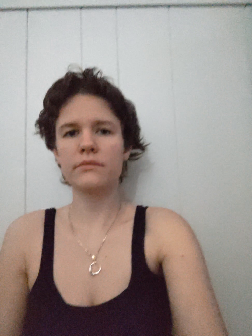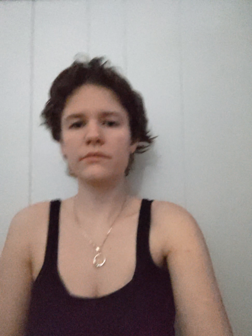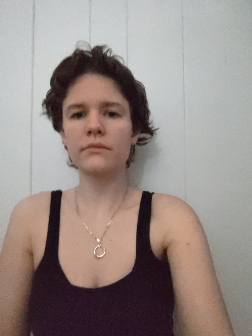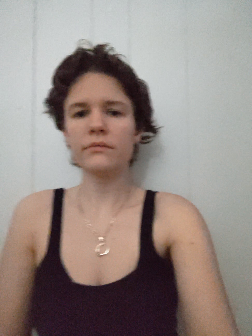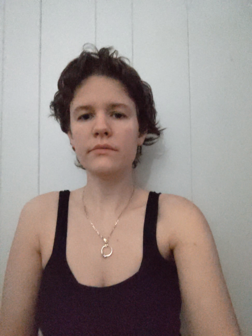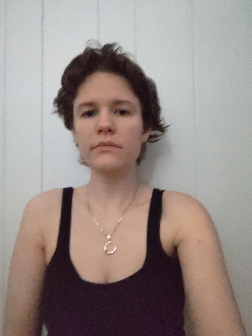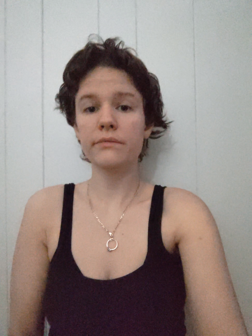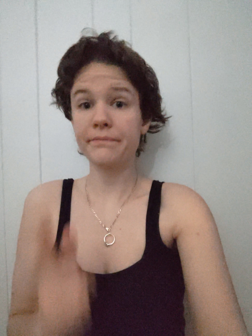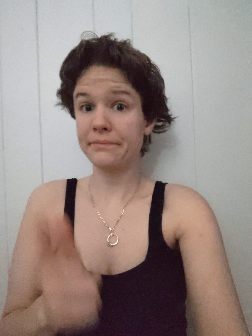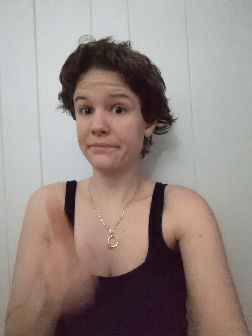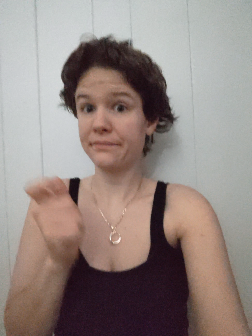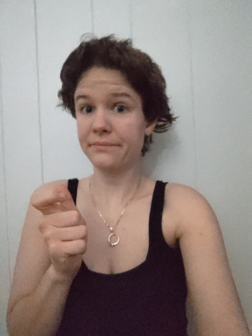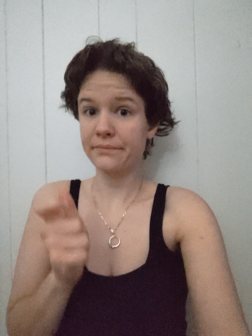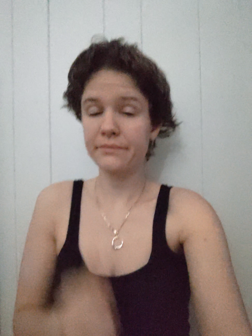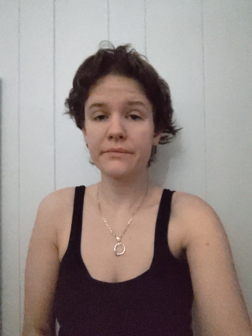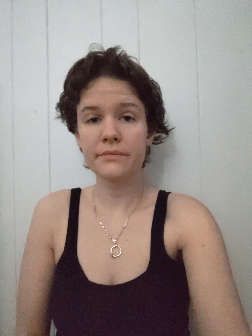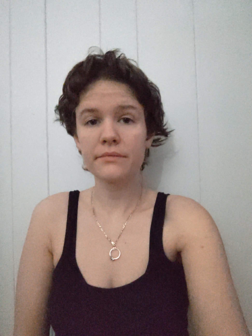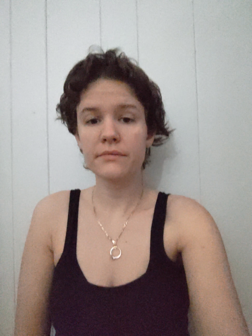fast